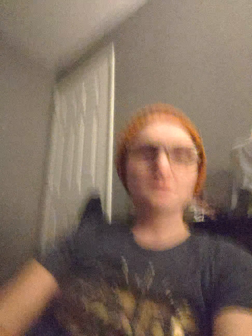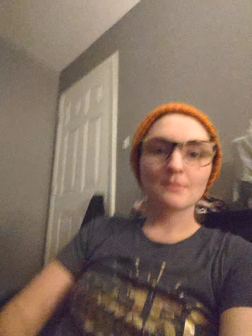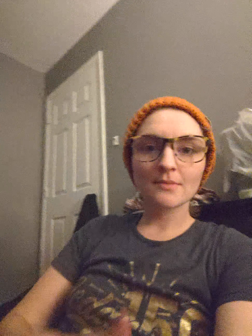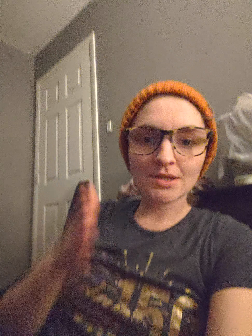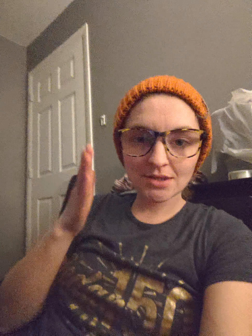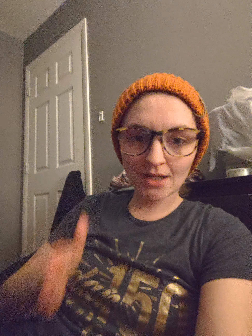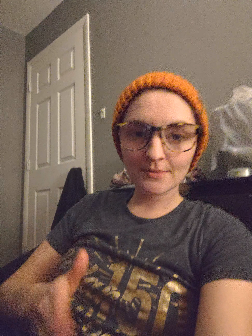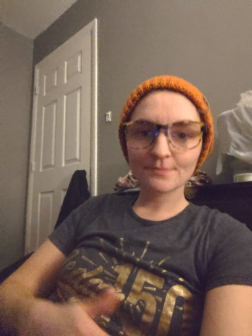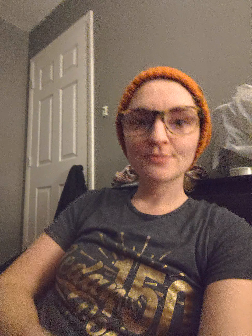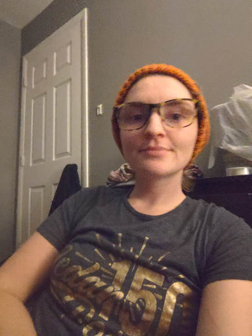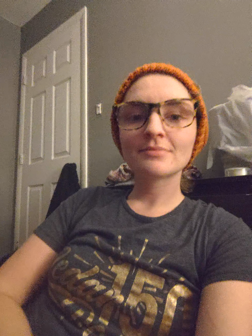beside